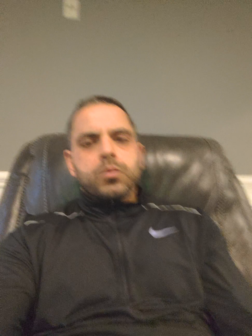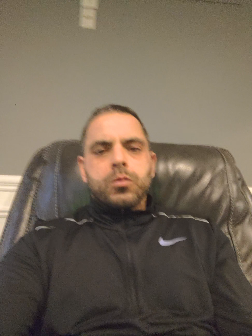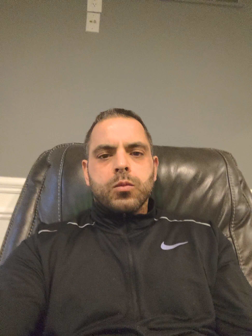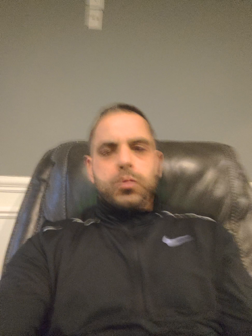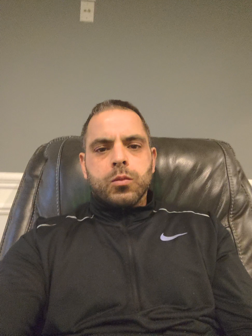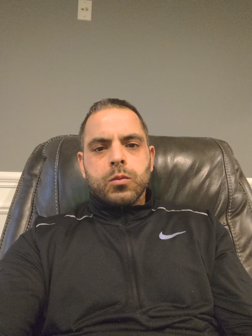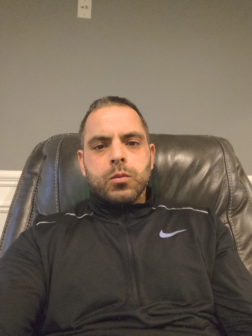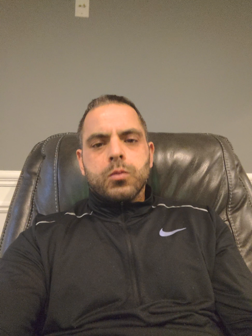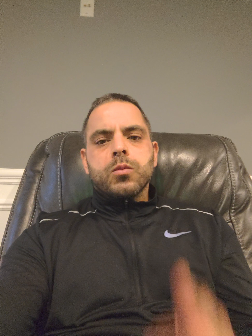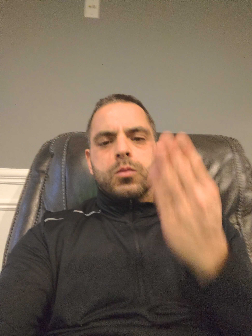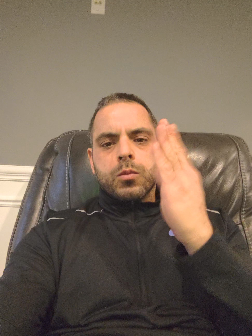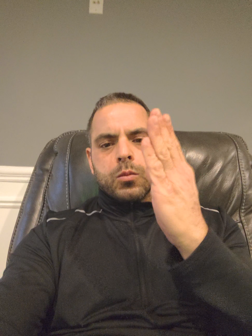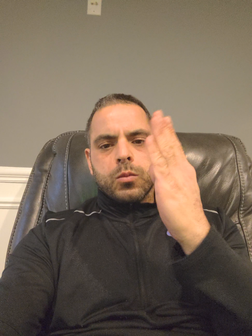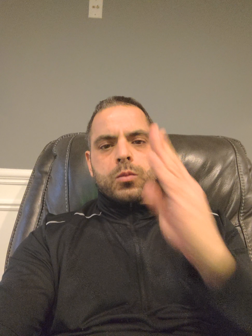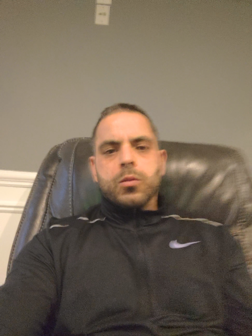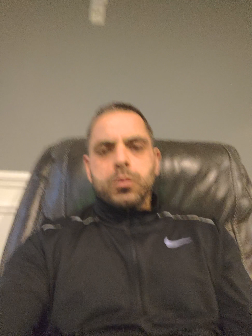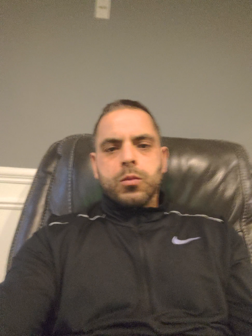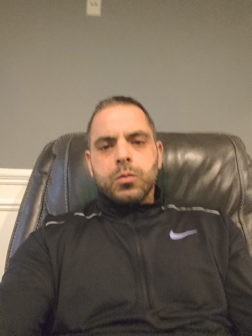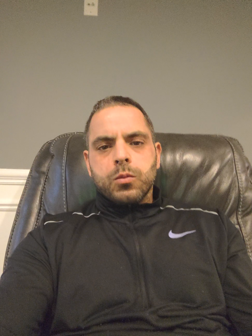blue